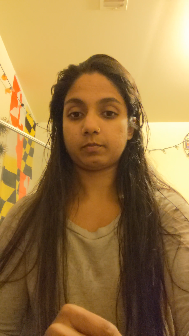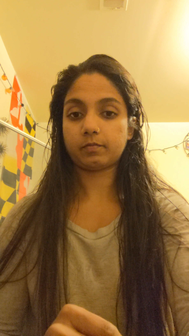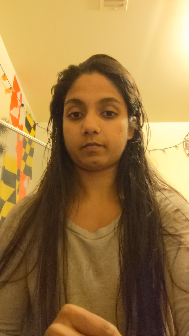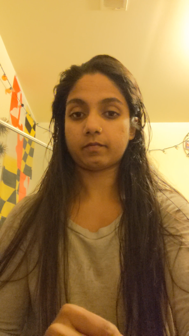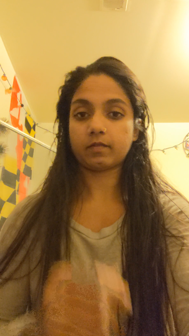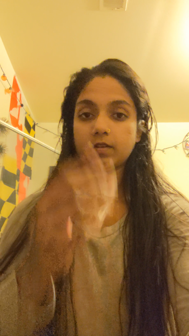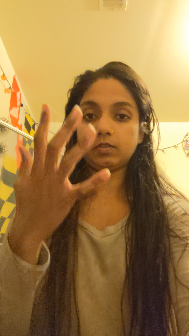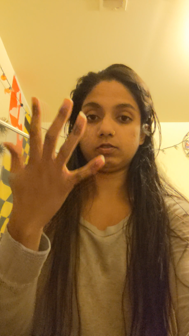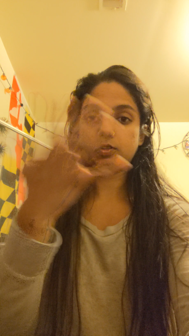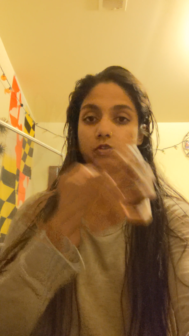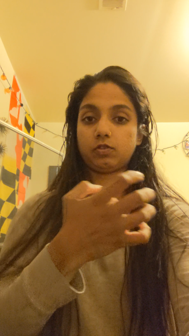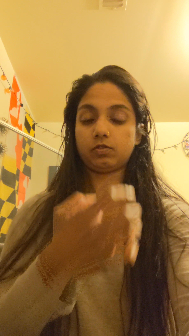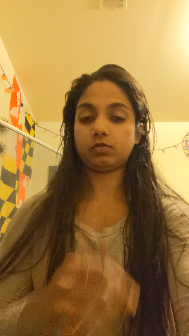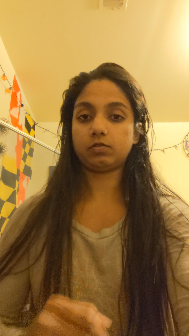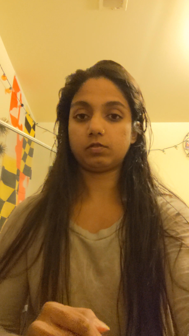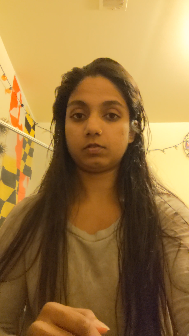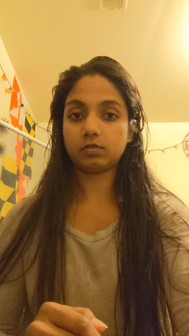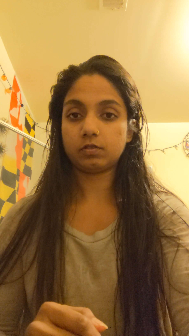dark